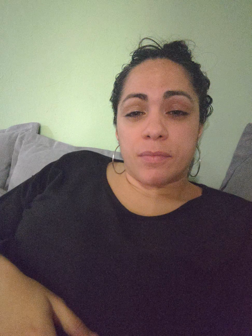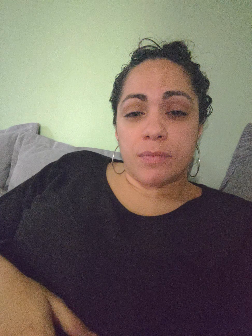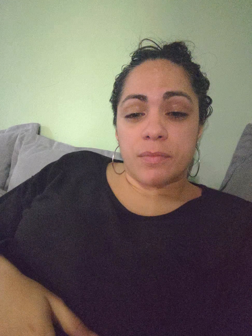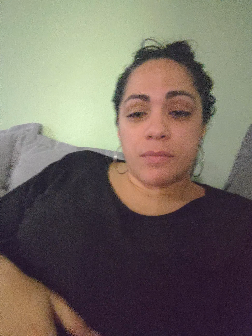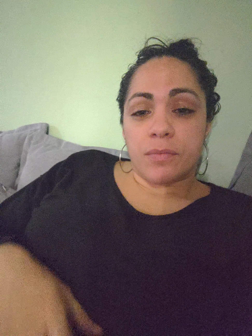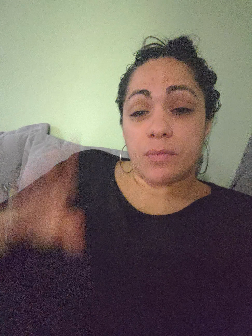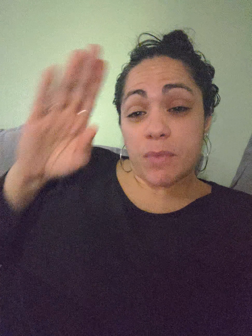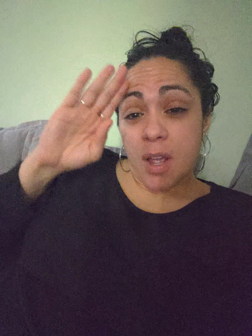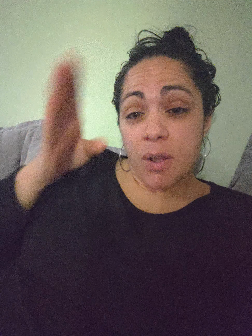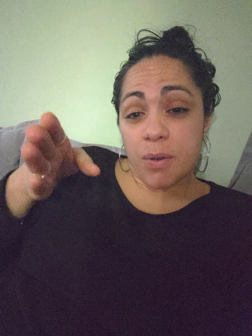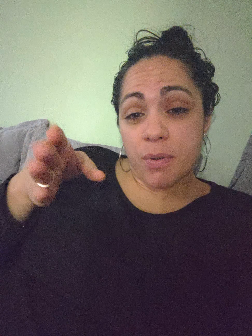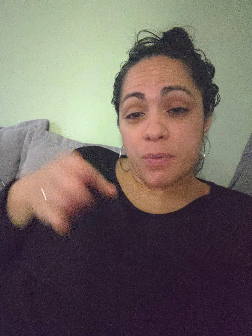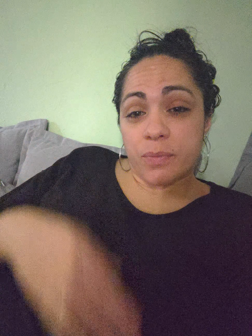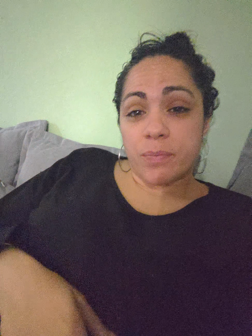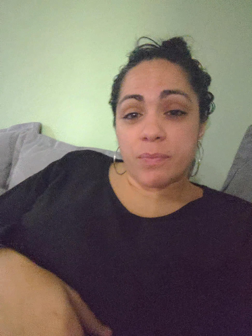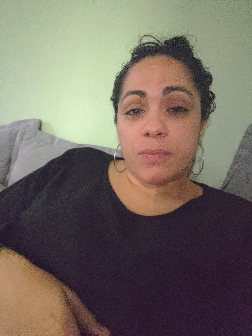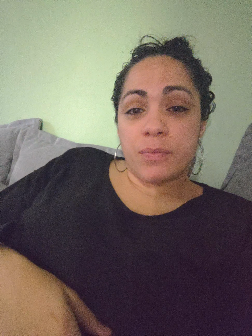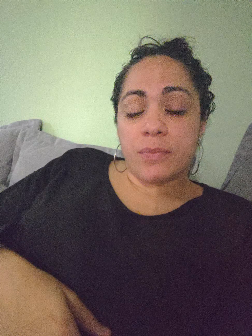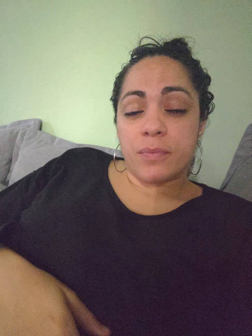hello